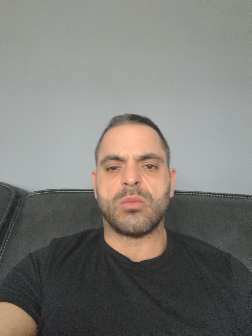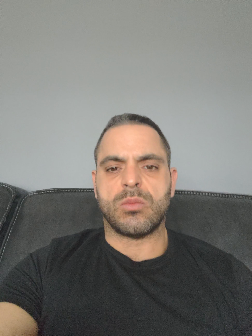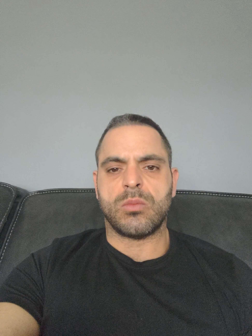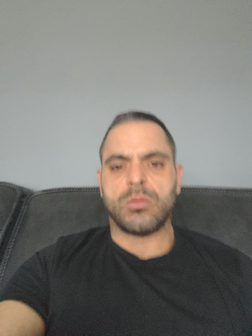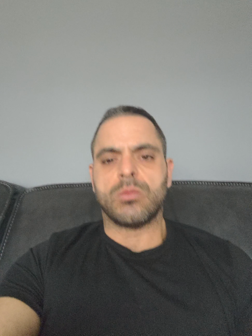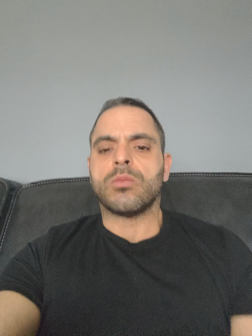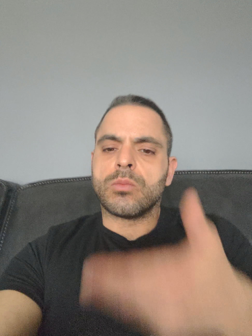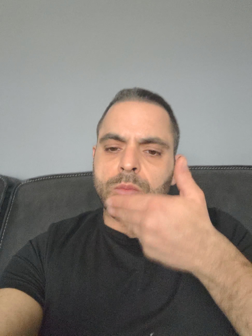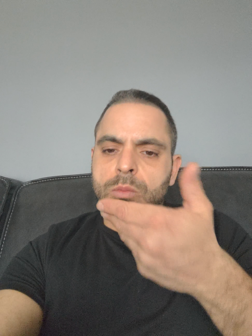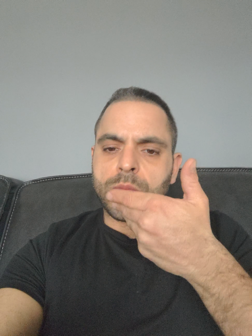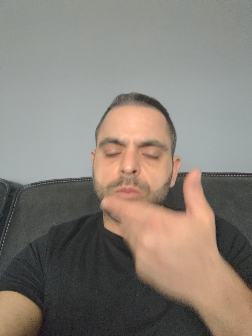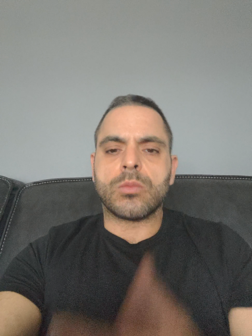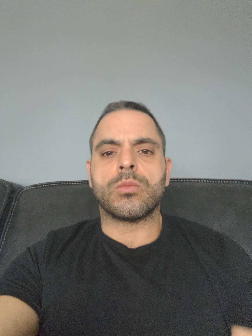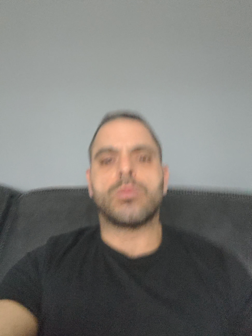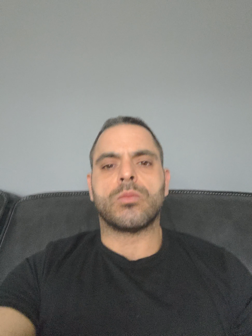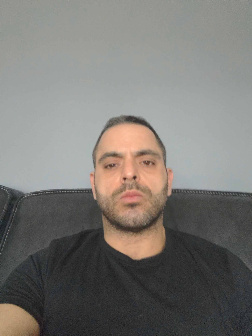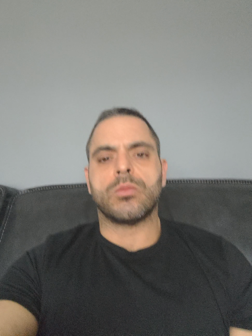pizza